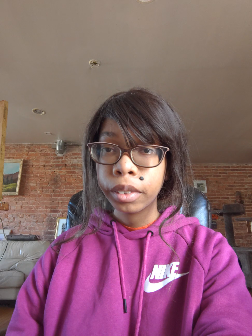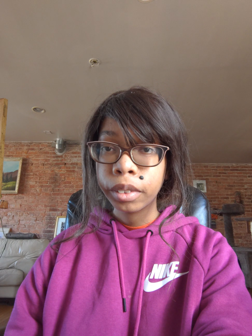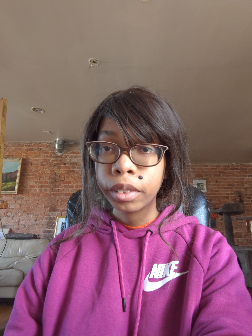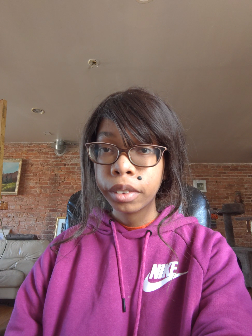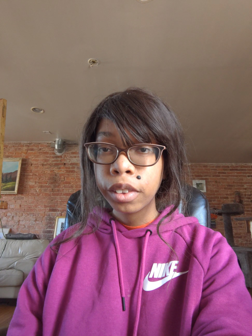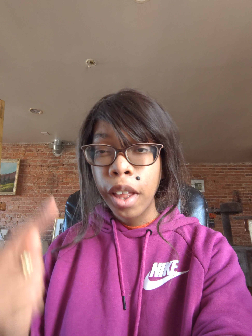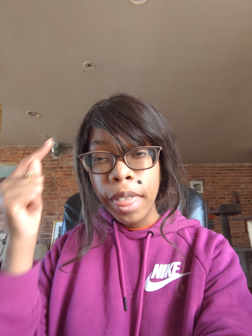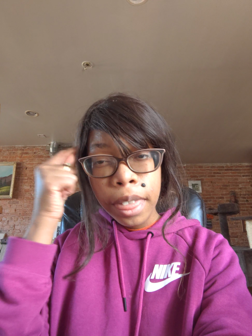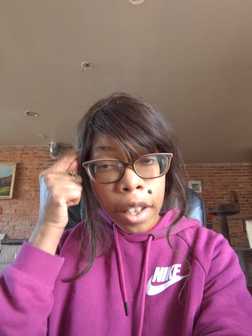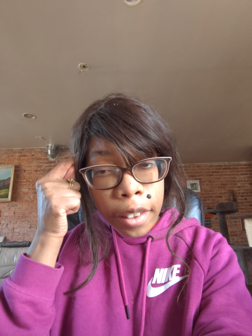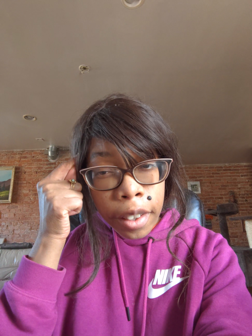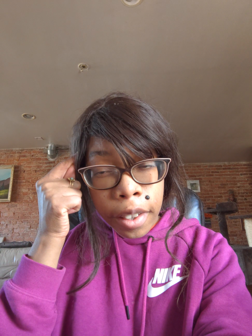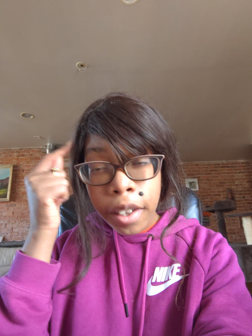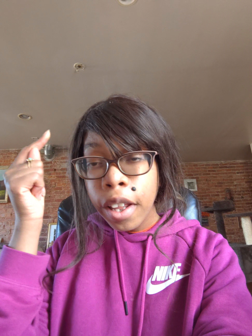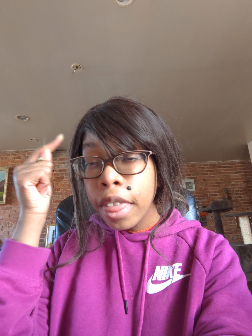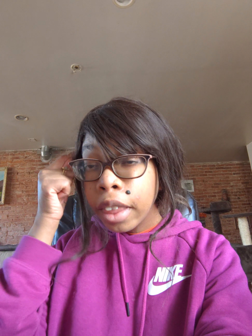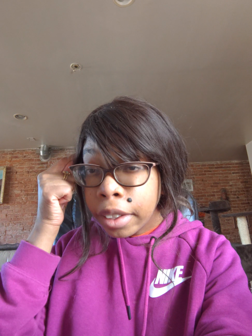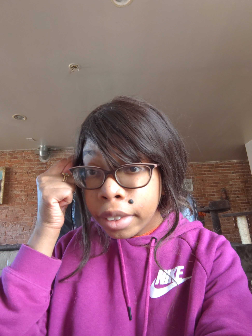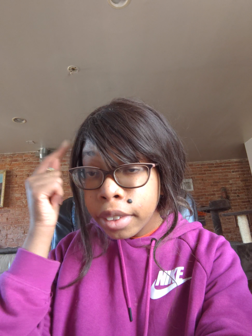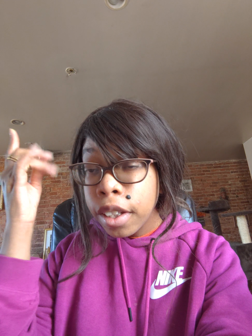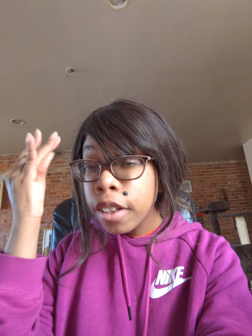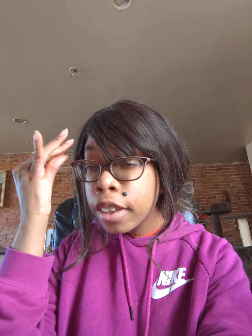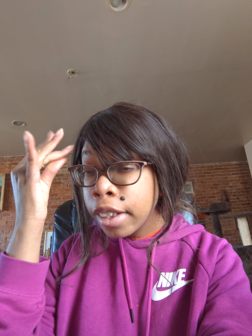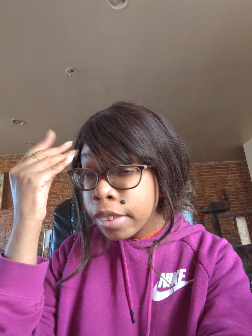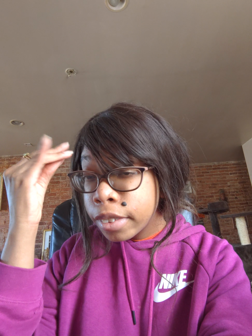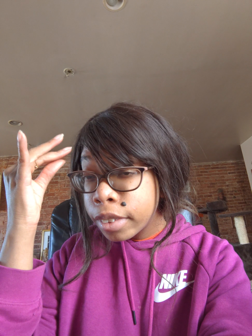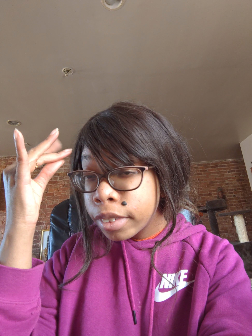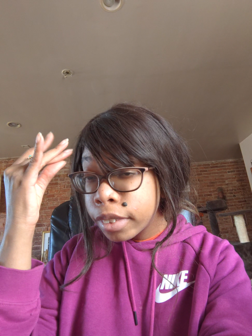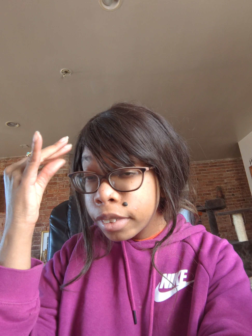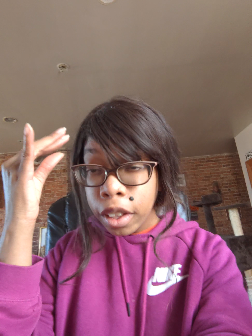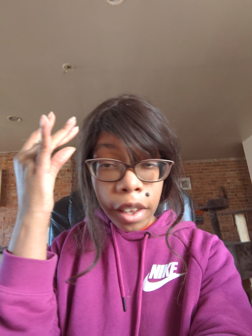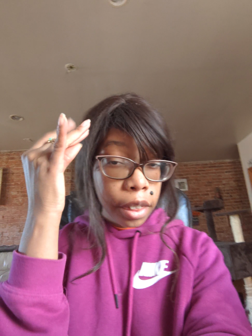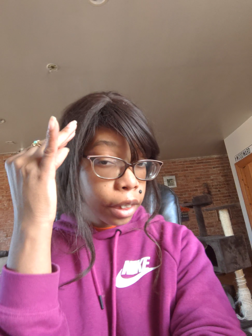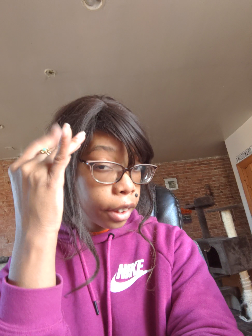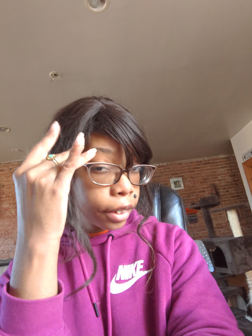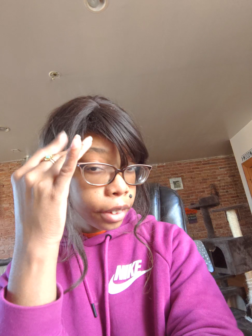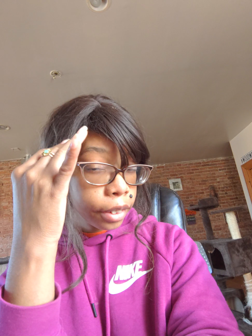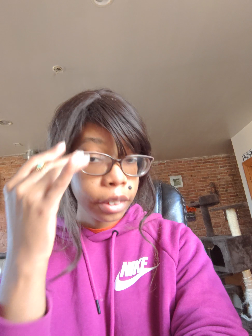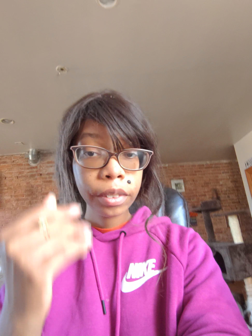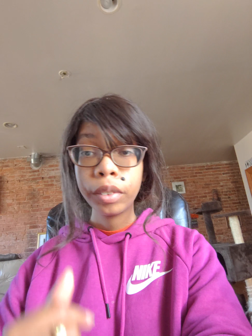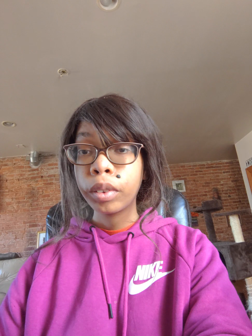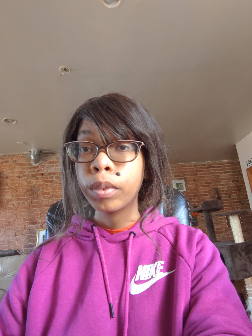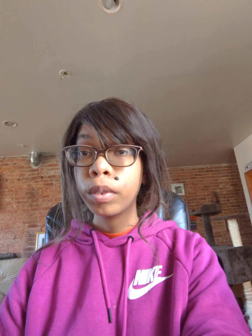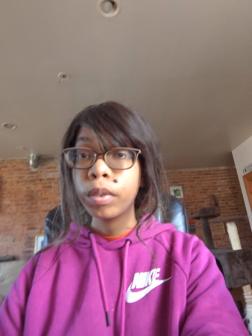think